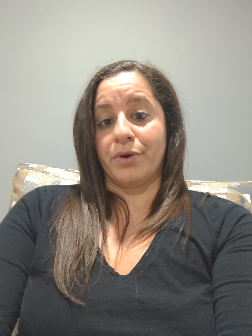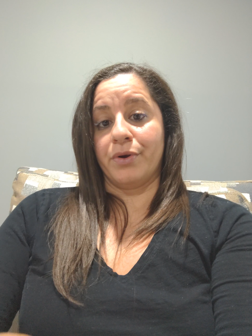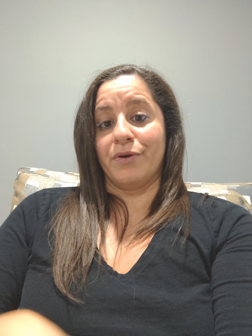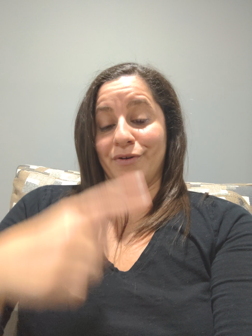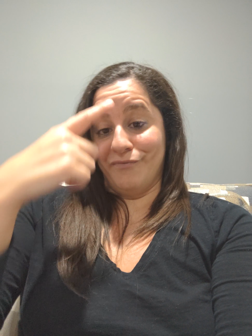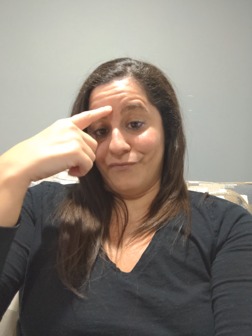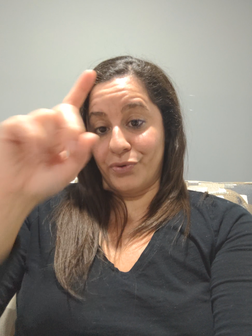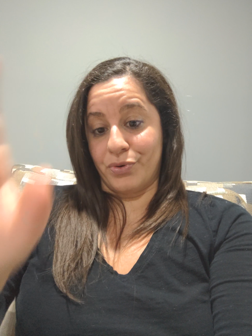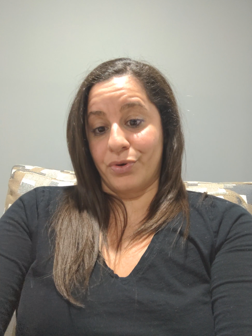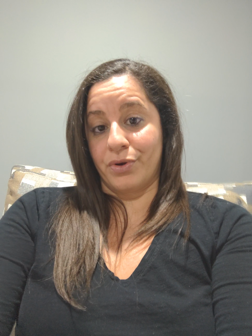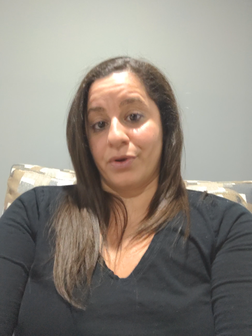for